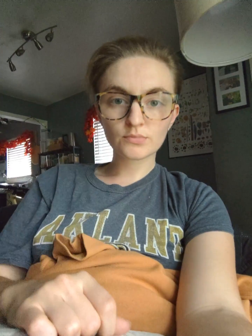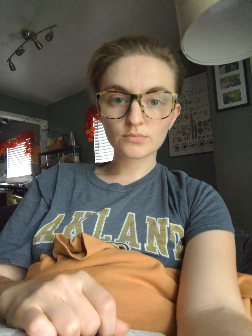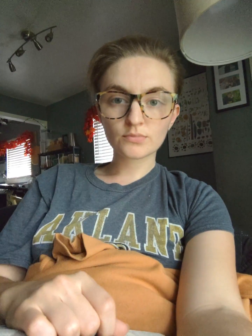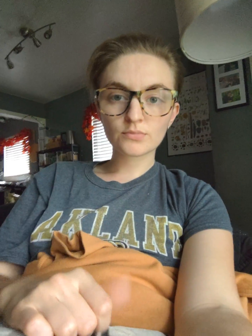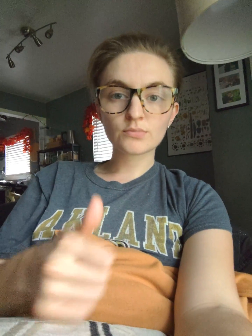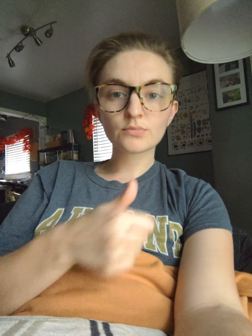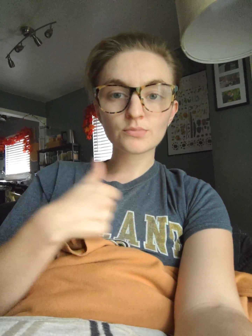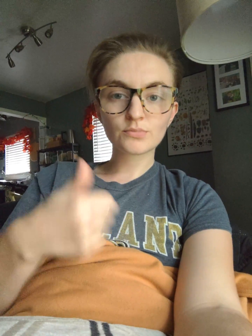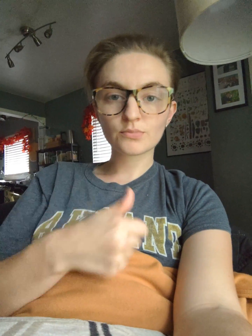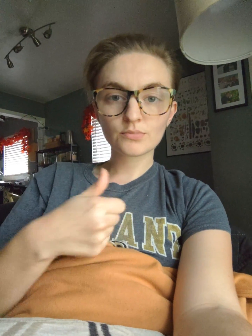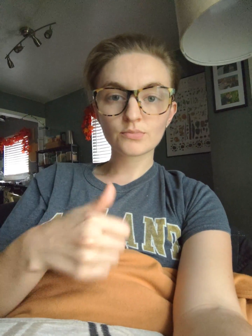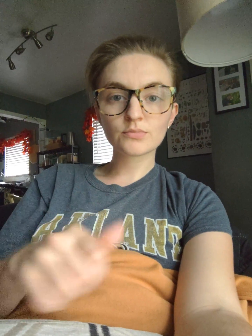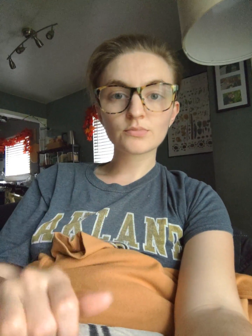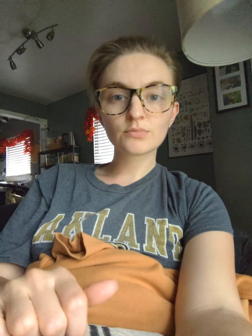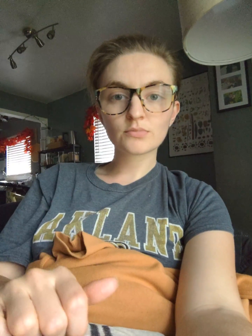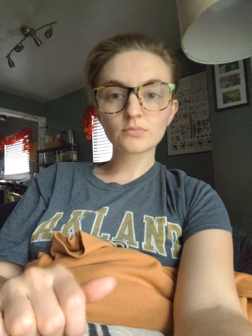basement